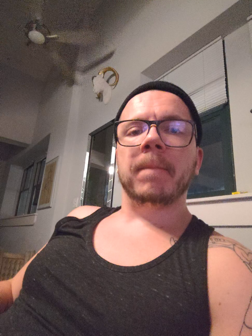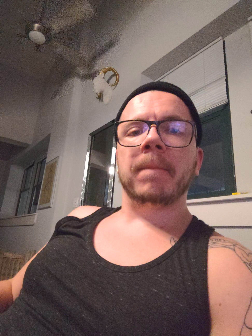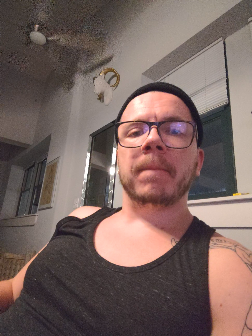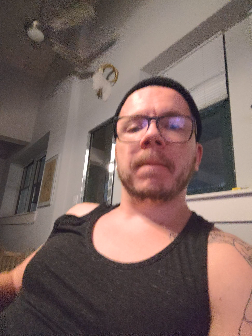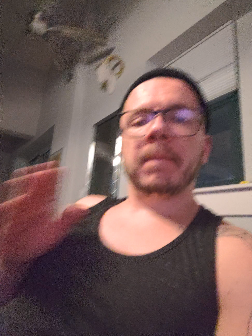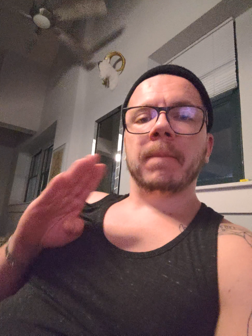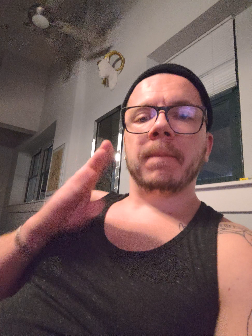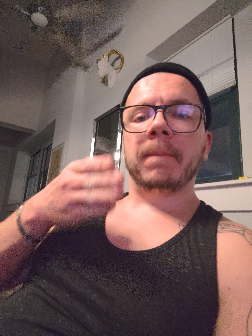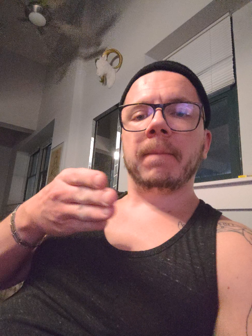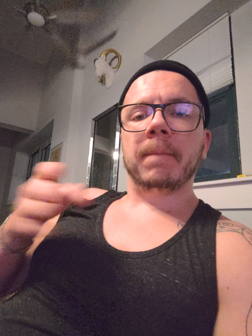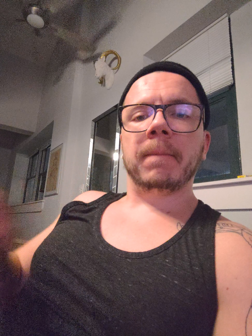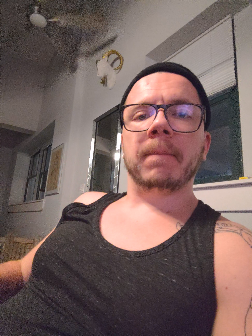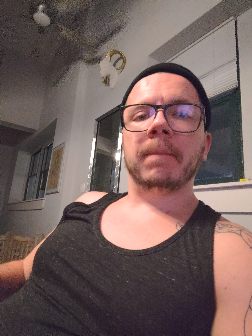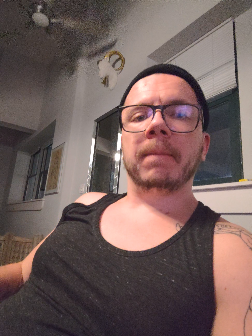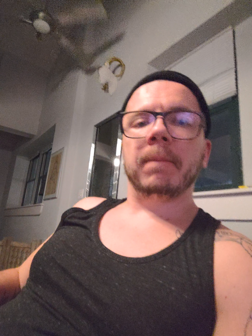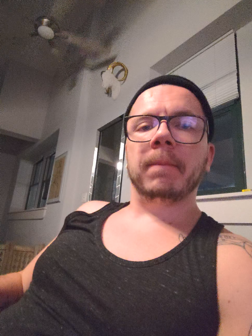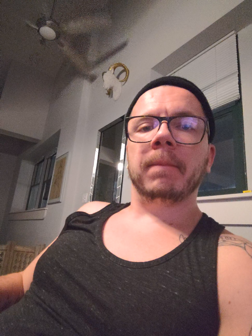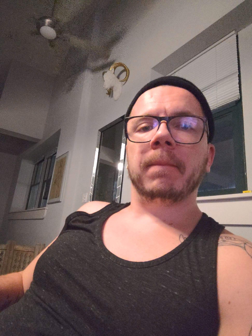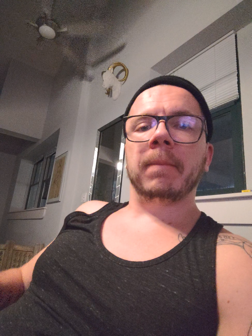after